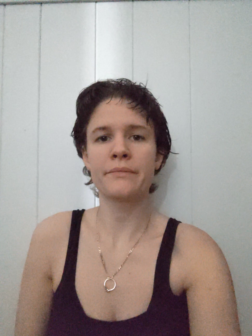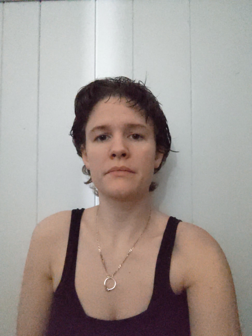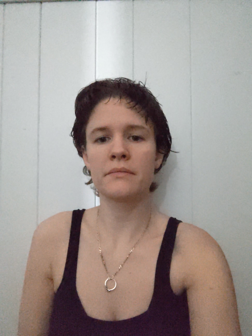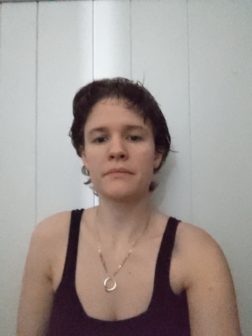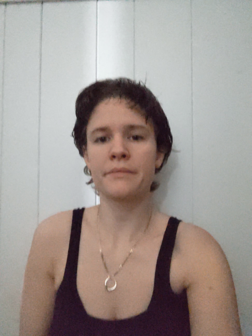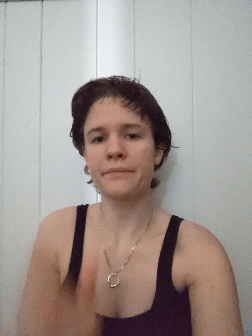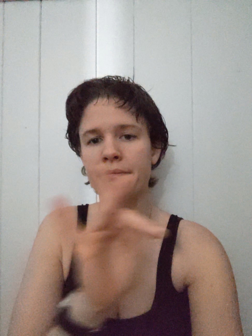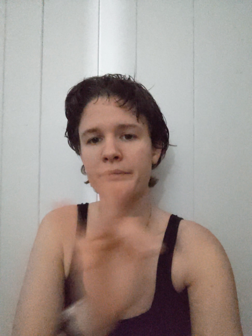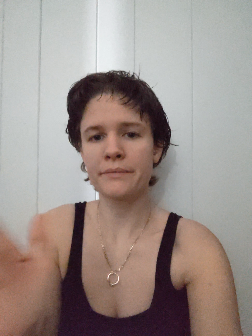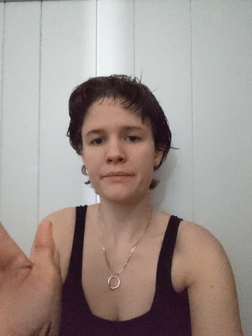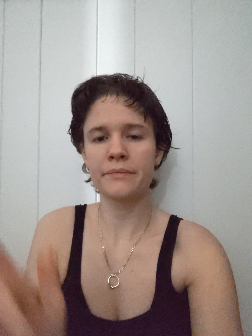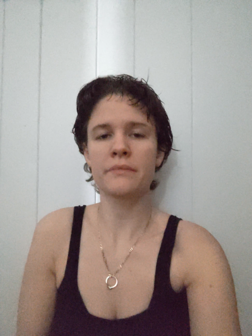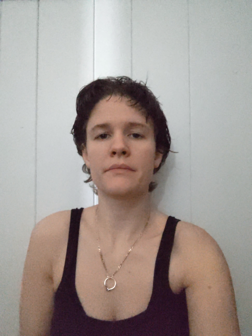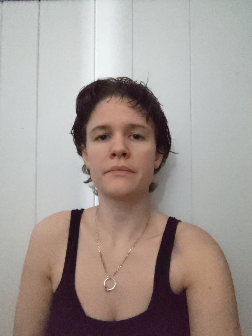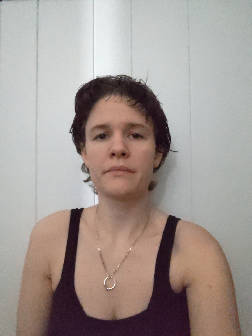empty